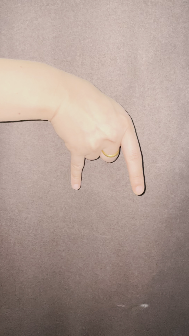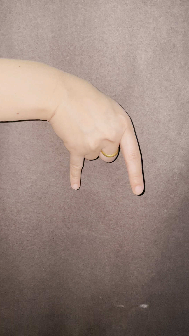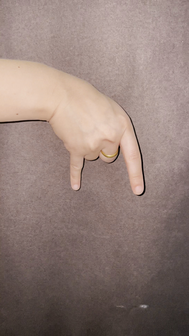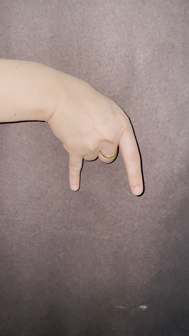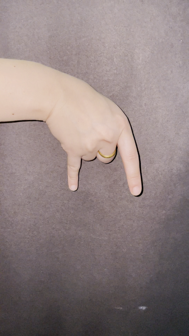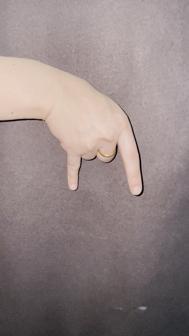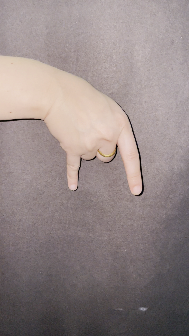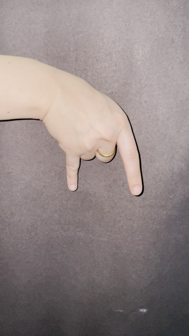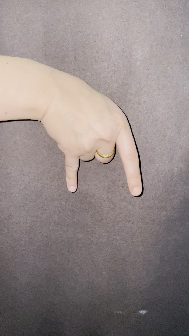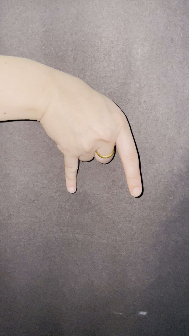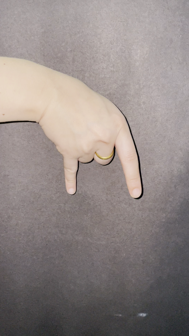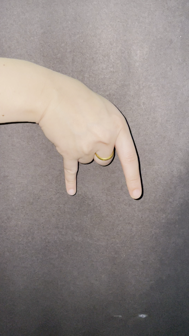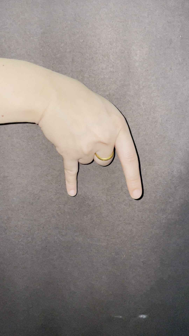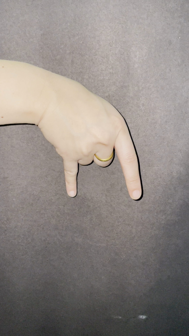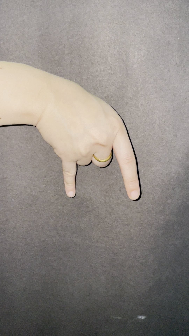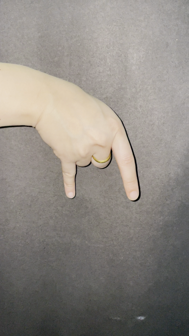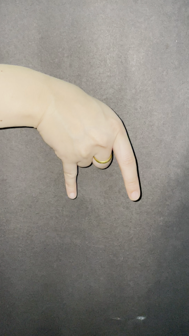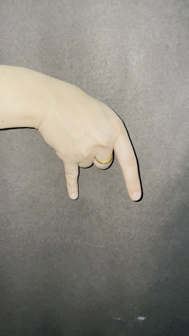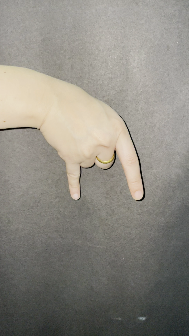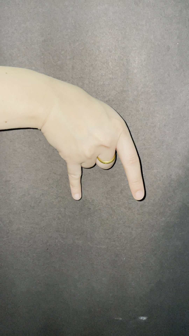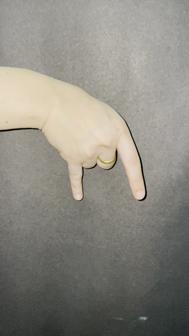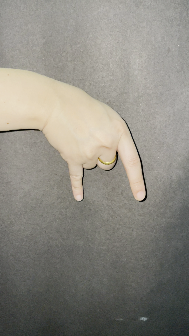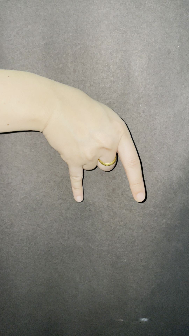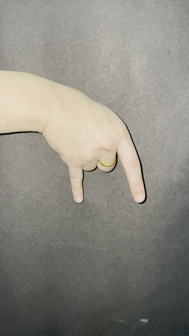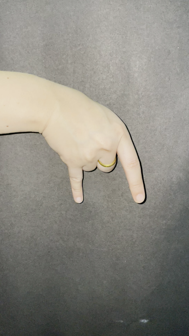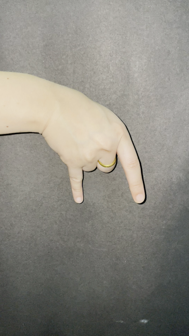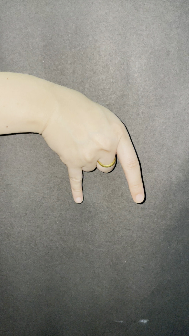फ